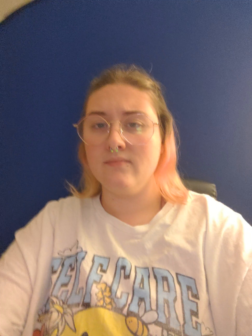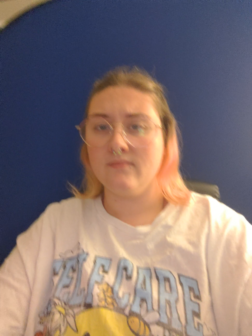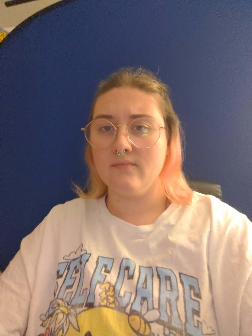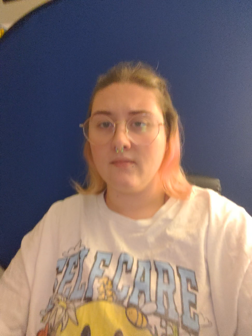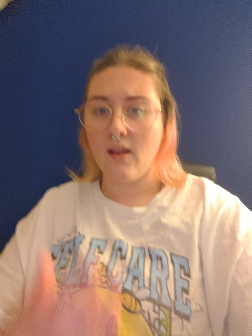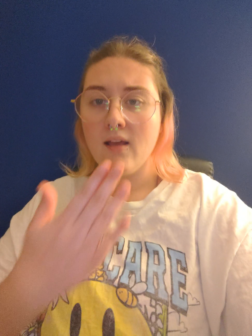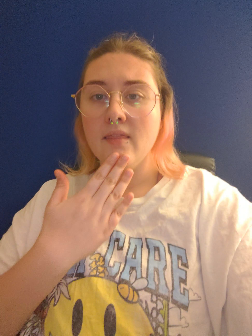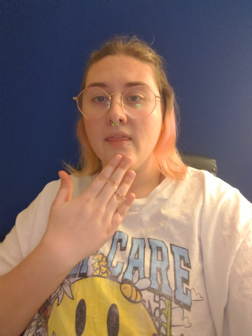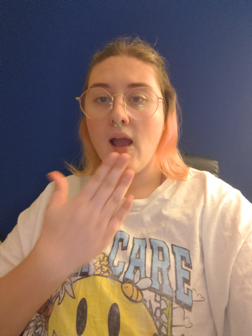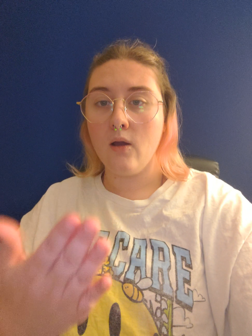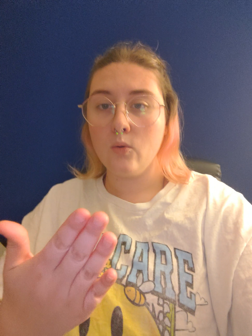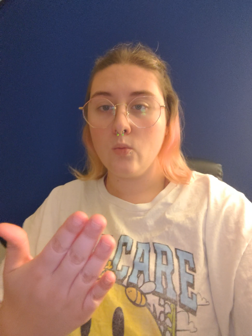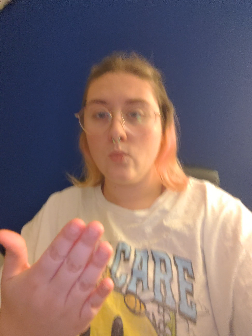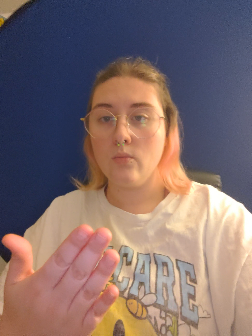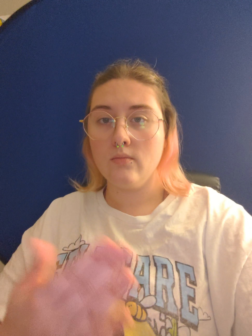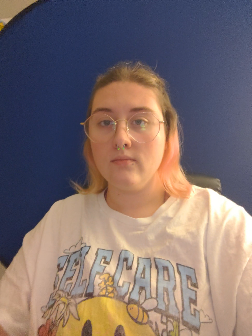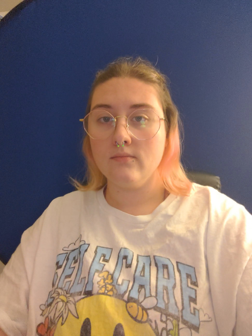thank you